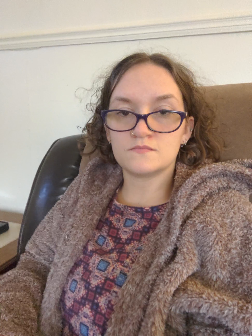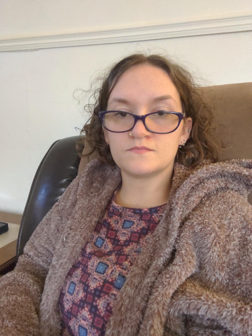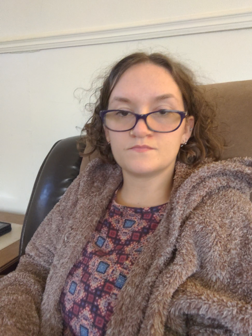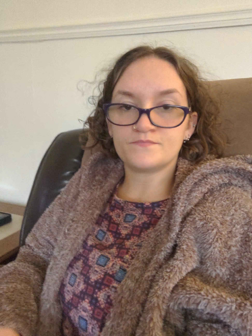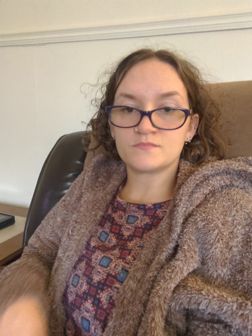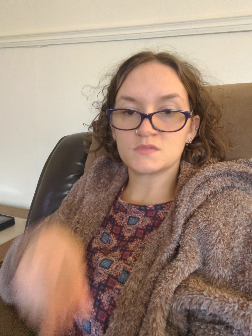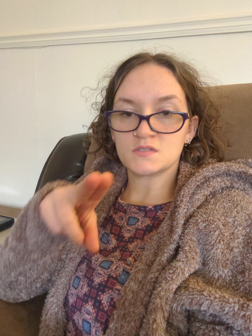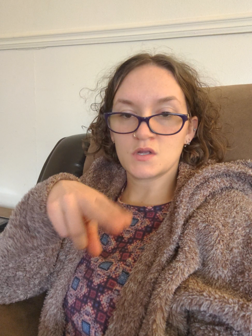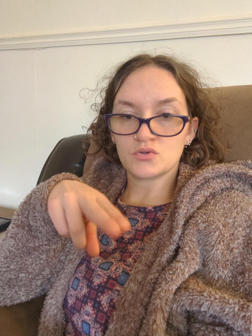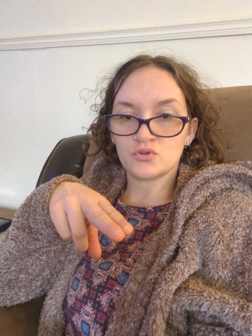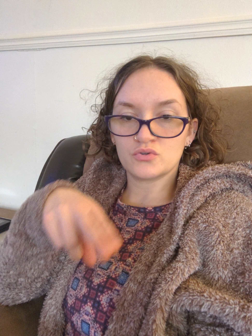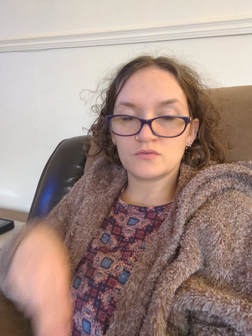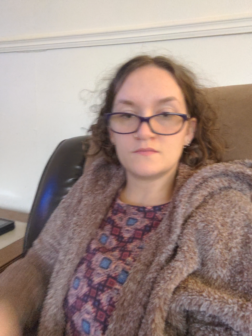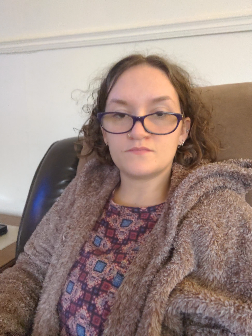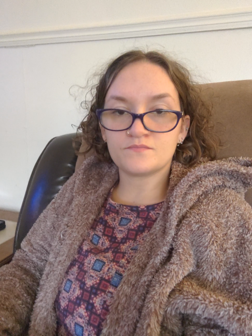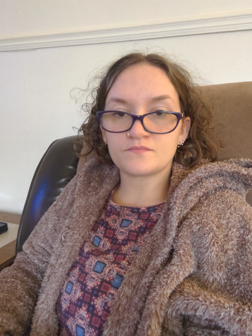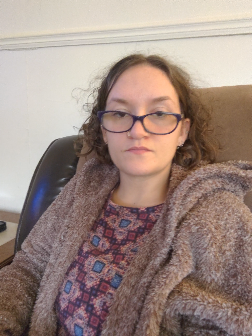chair